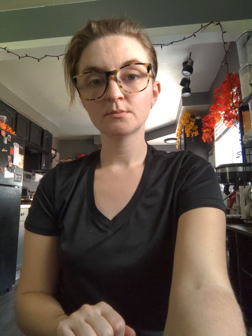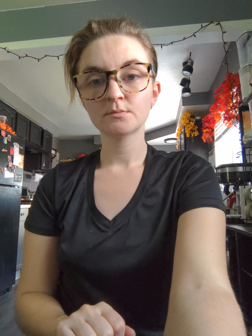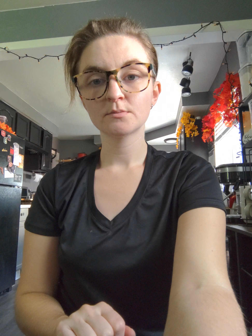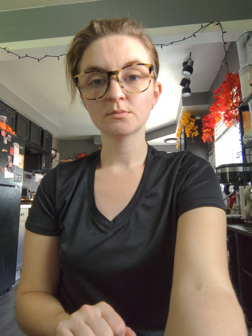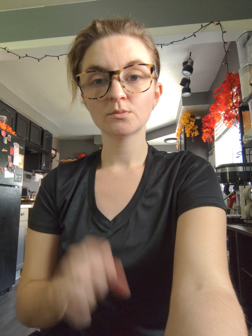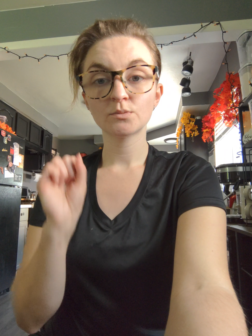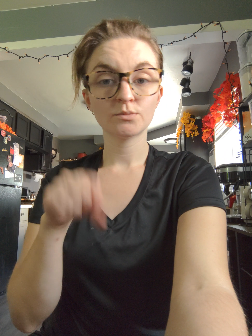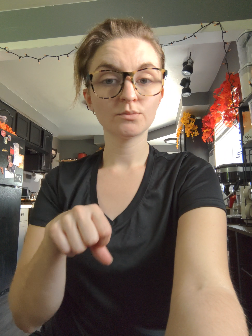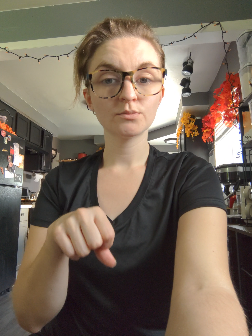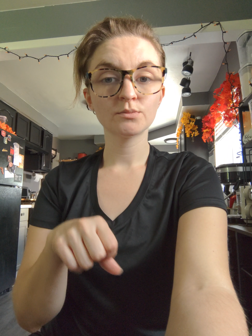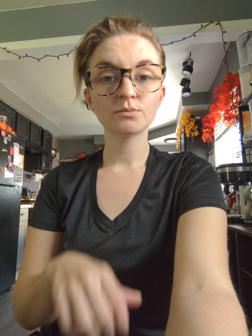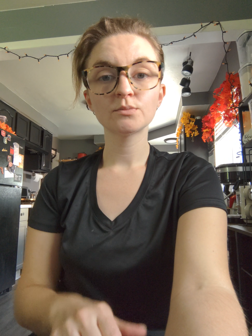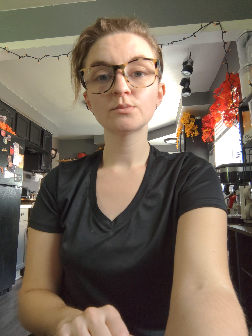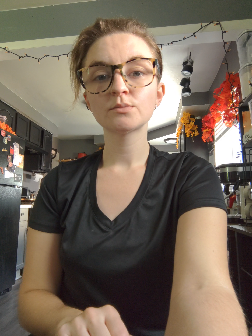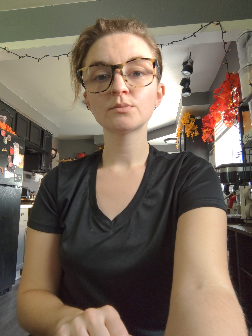could